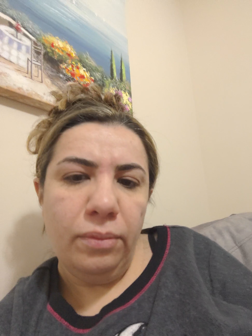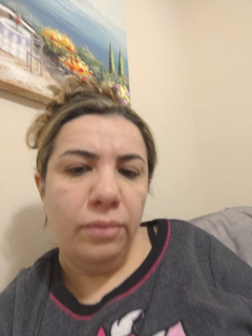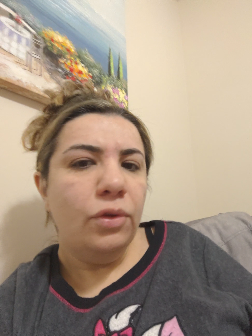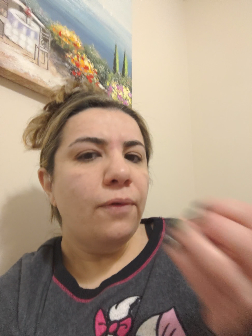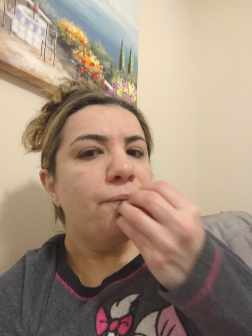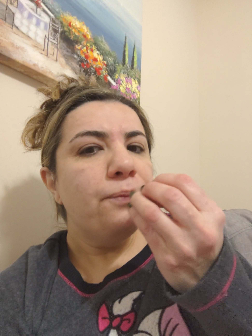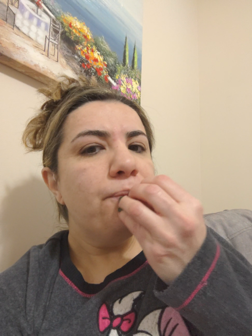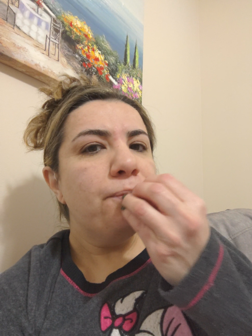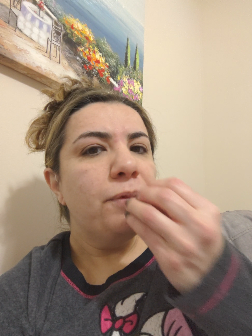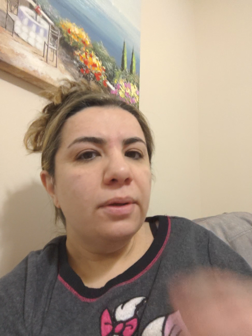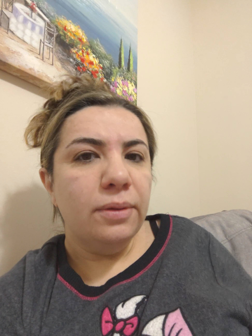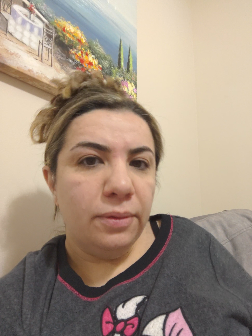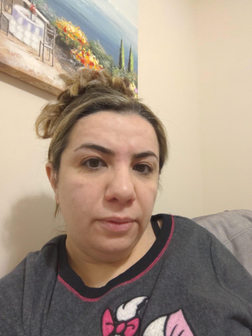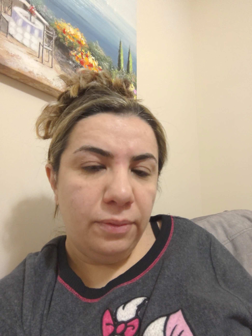food